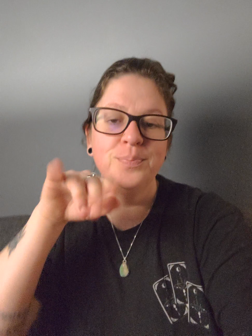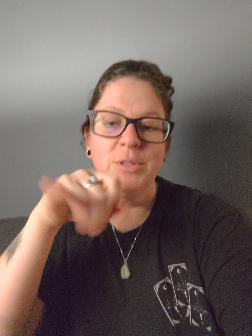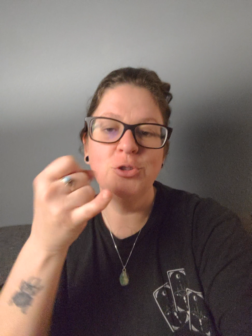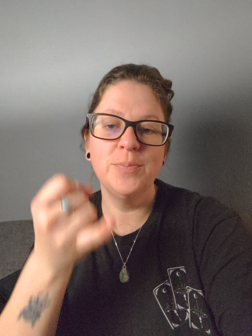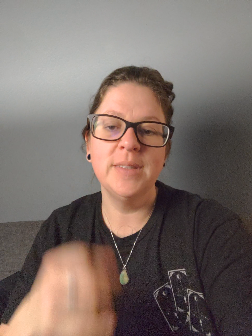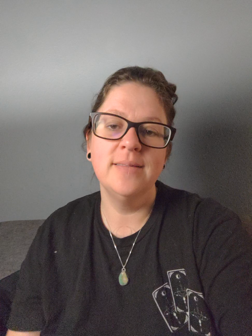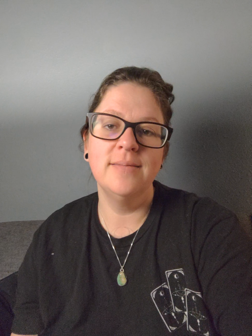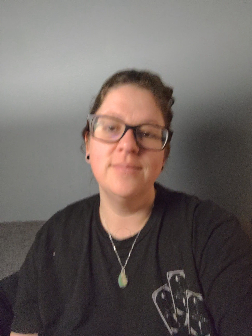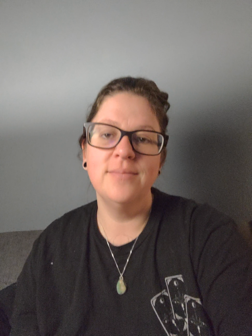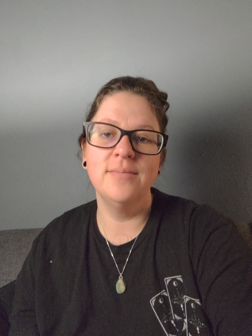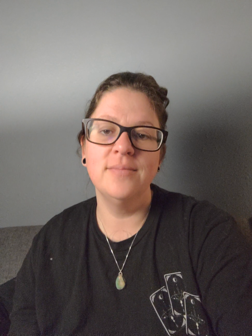pajamas